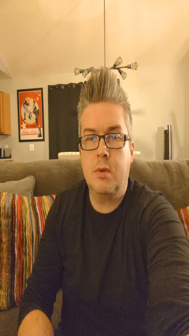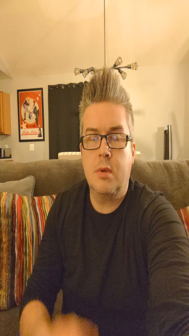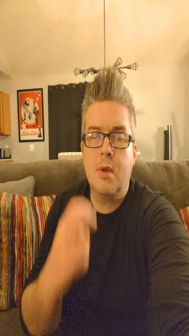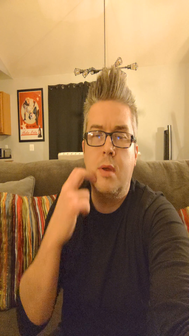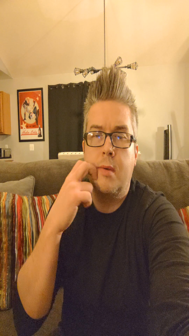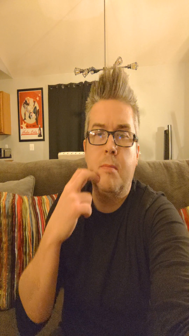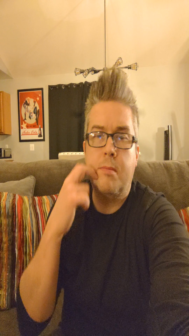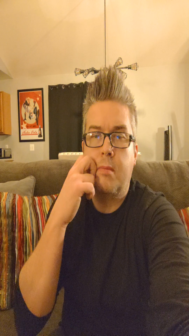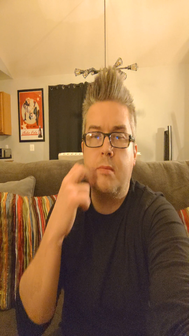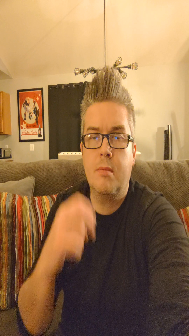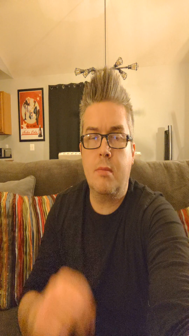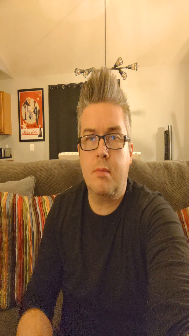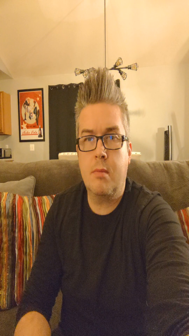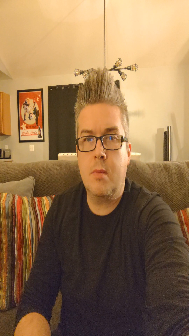gum